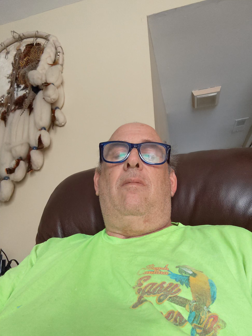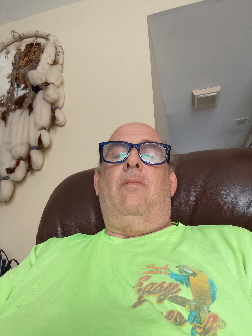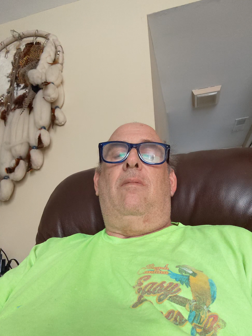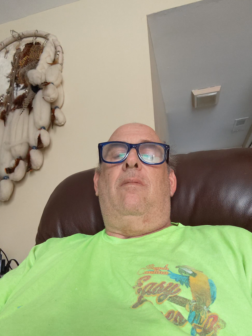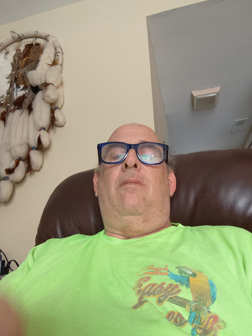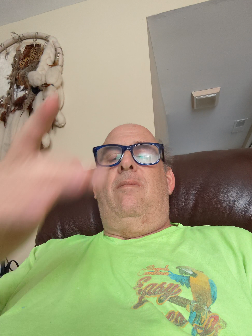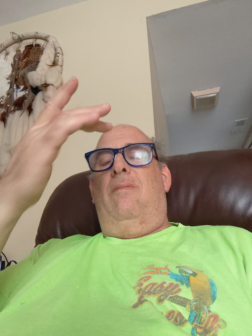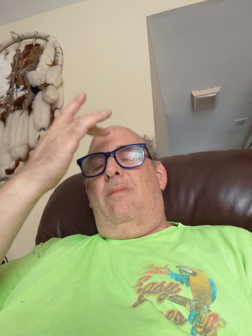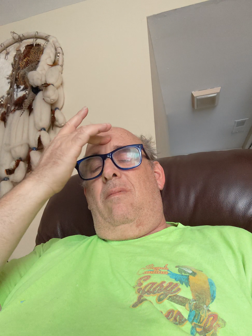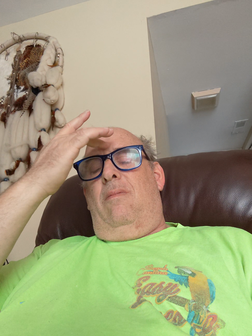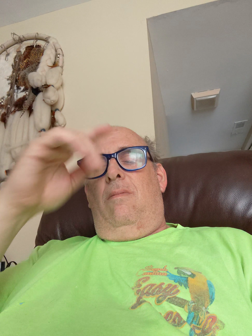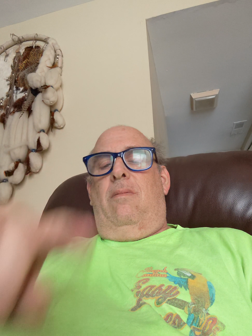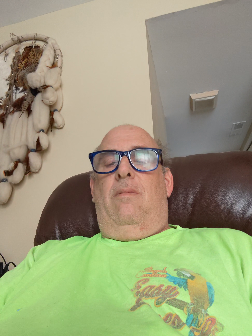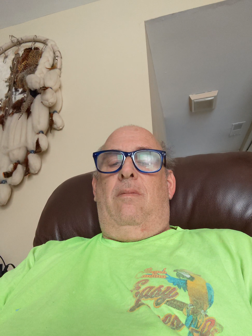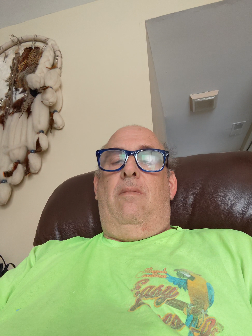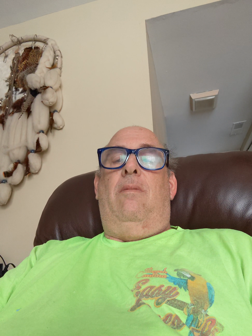sick